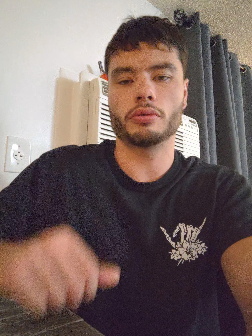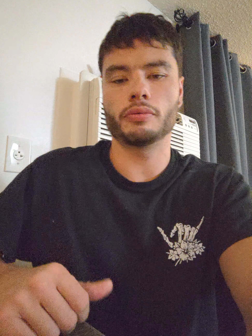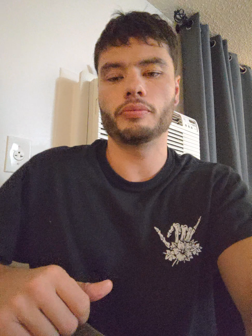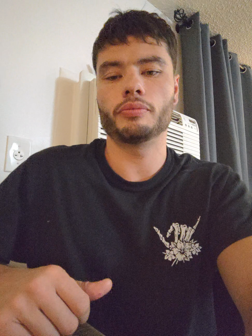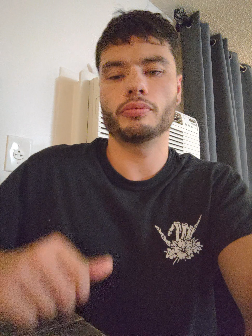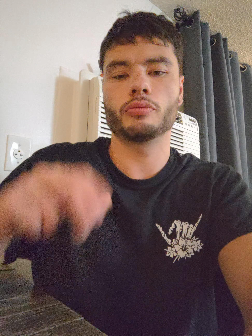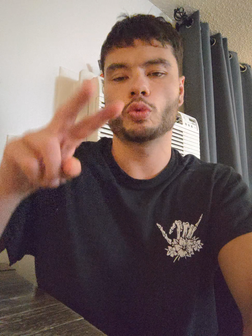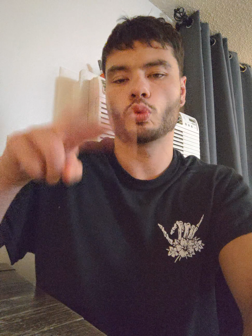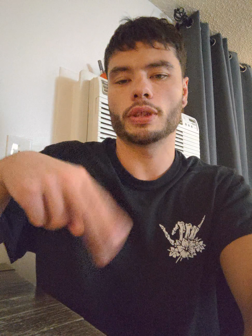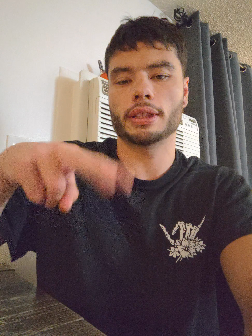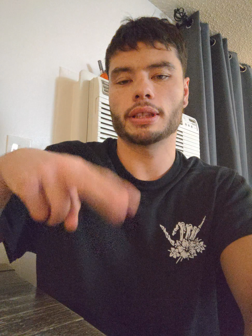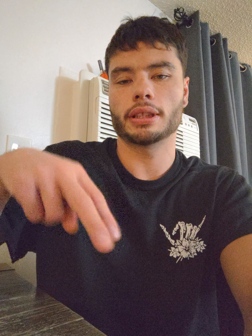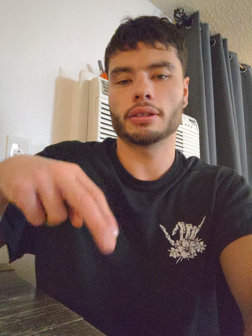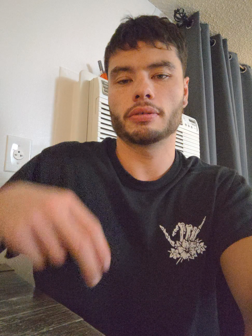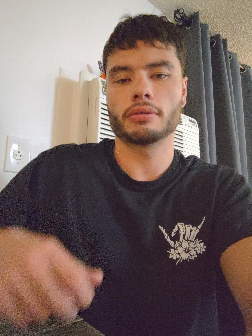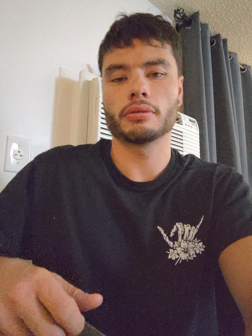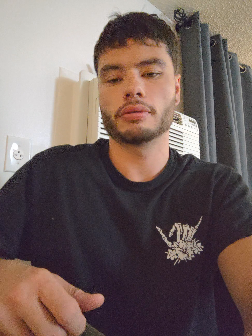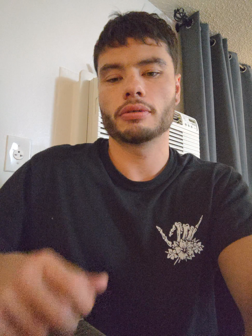read